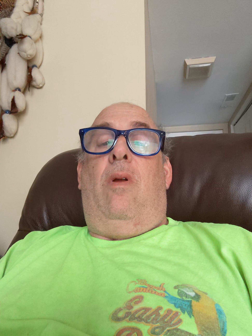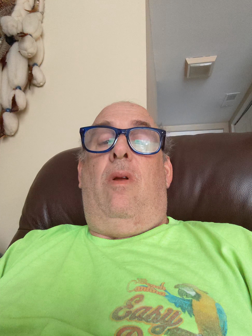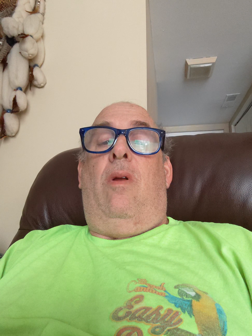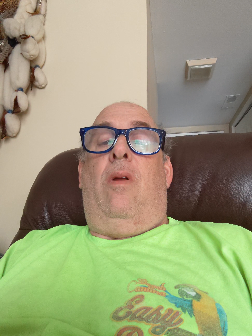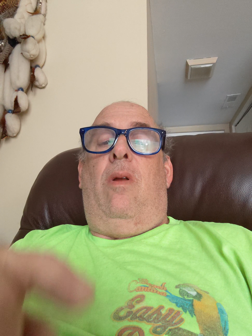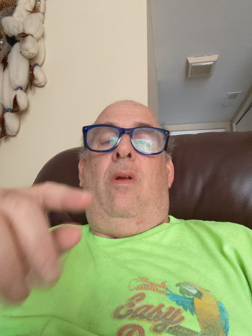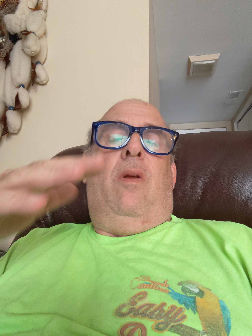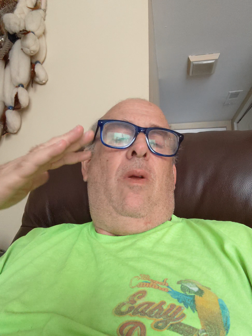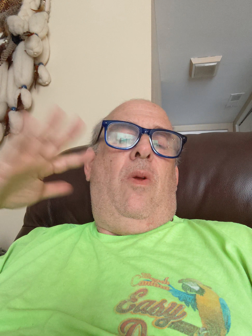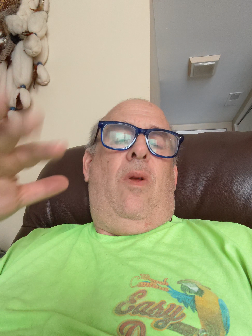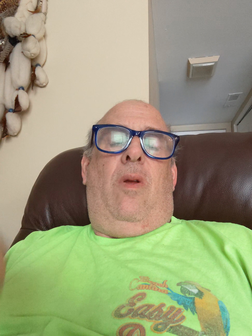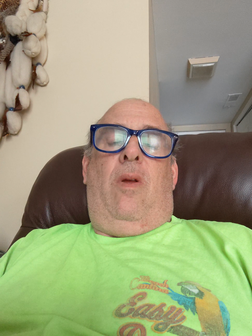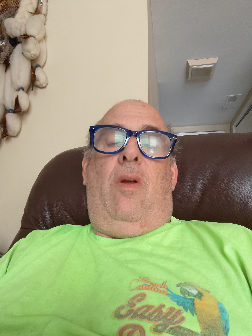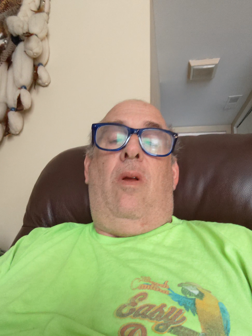noisy